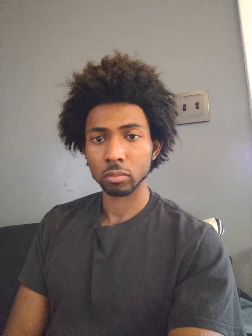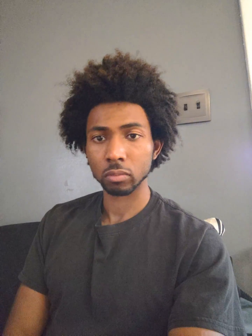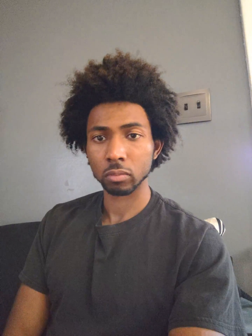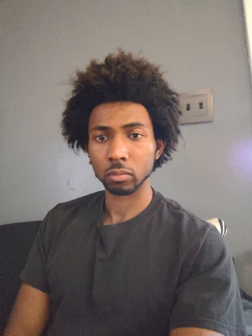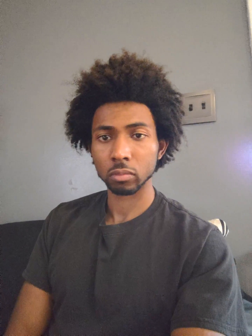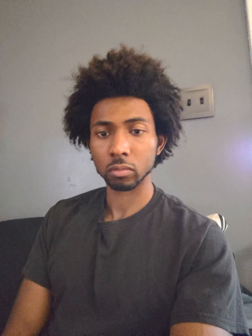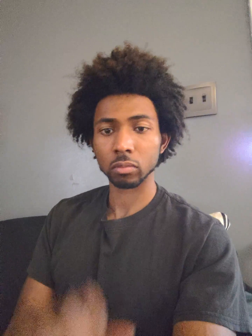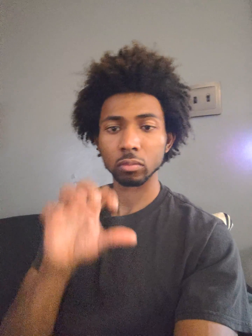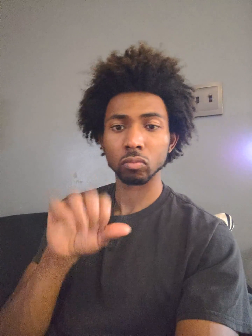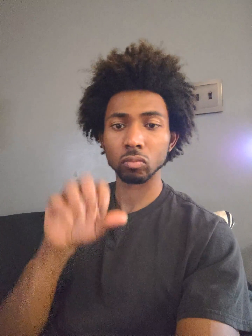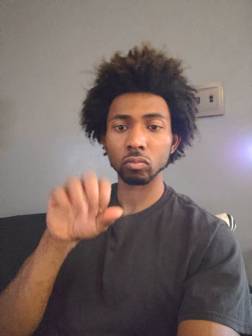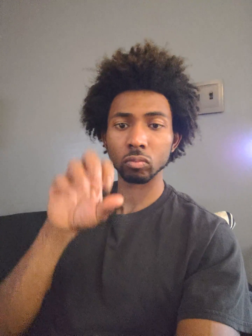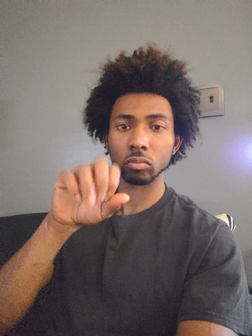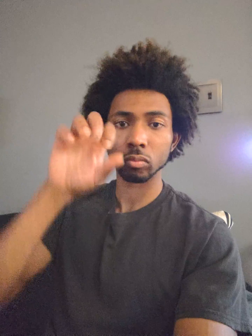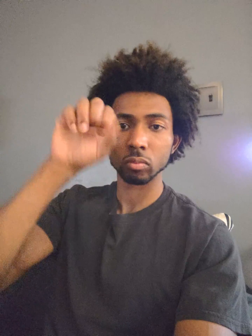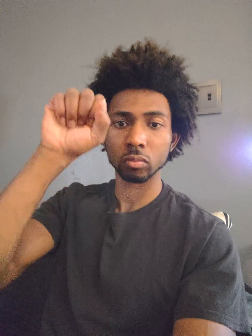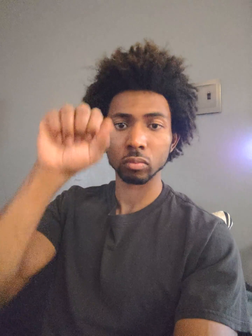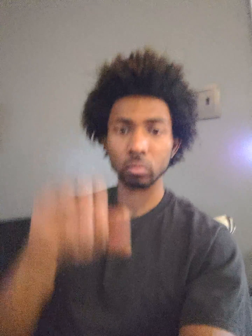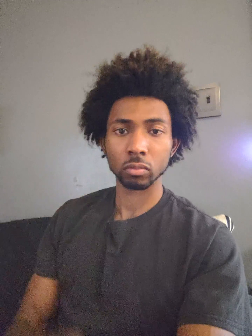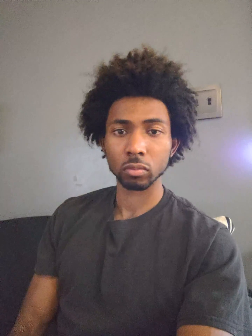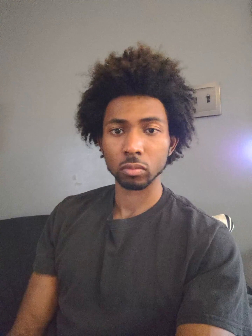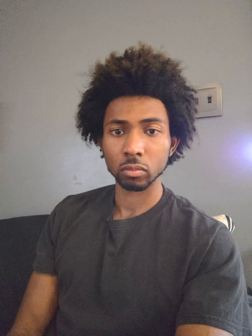ladder